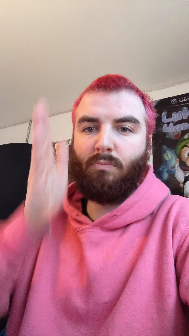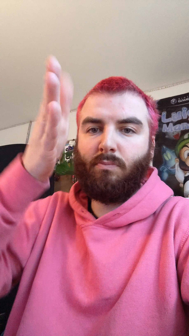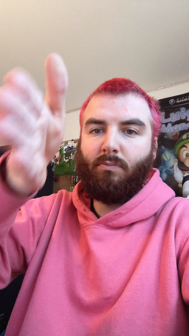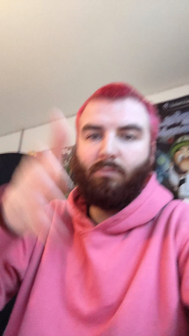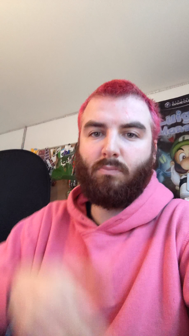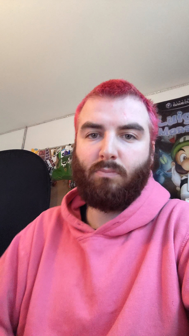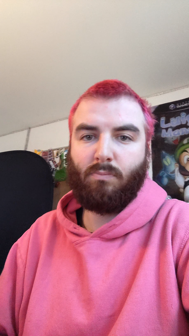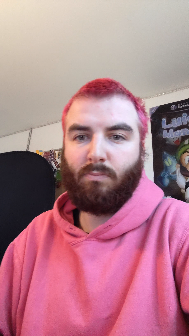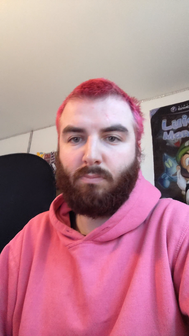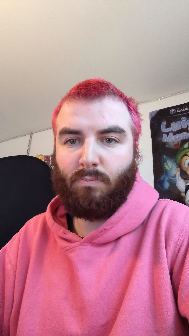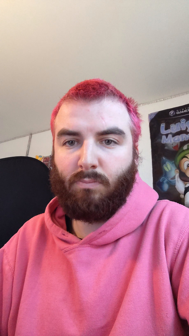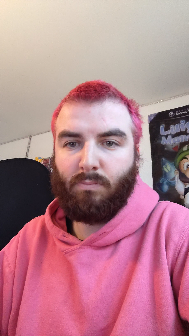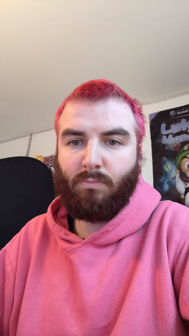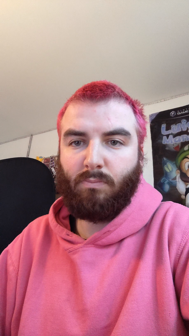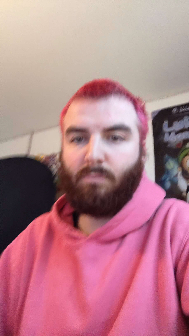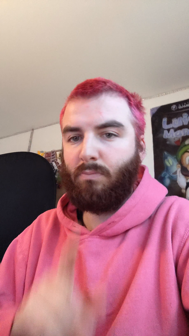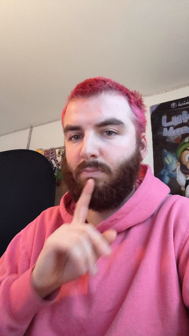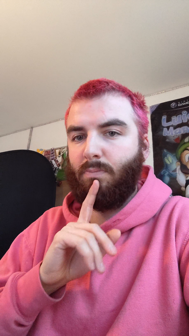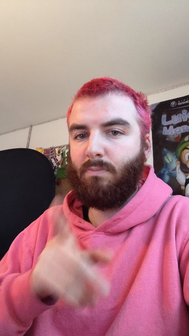is